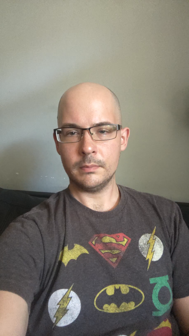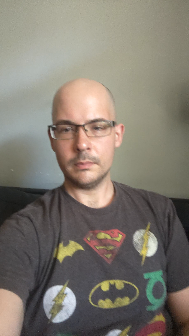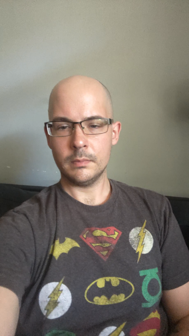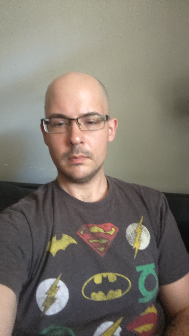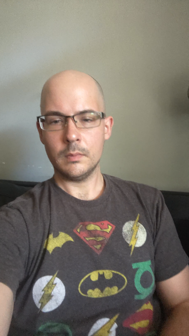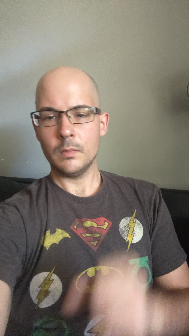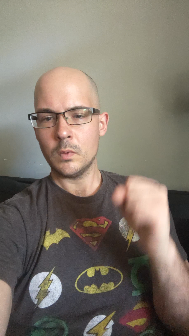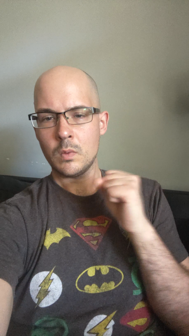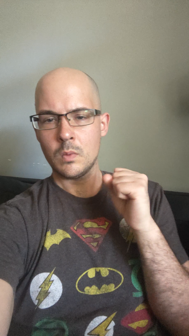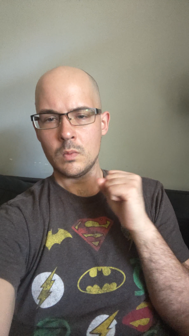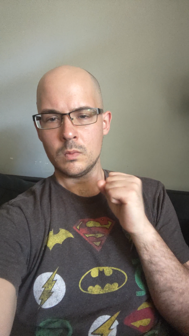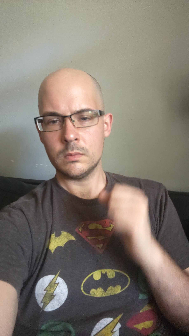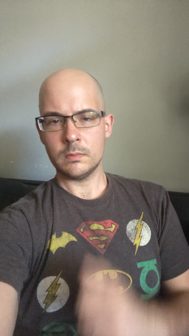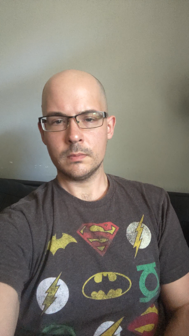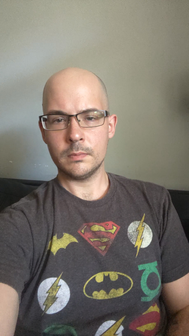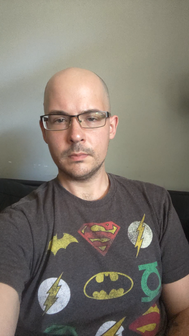cold